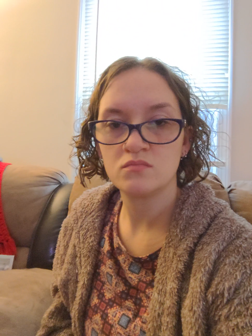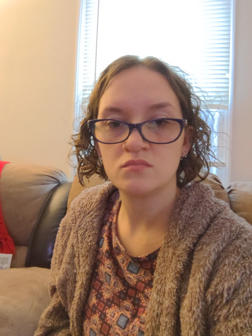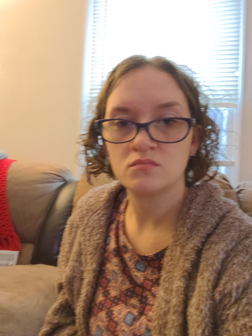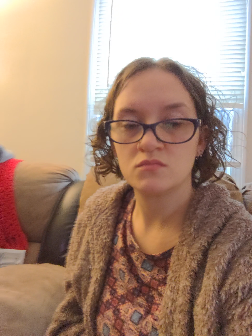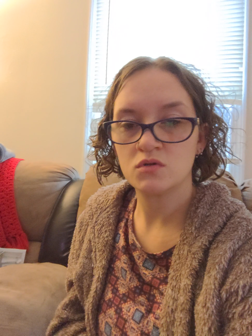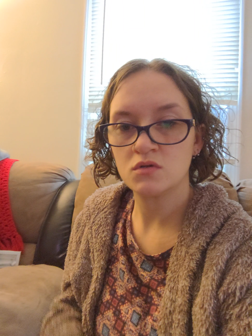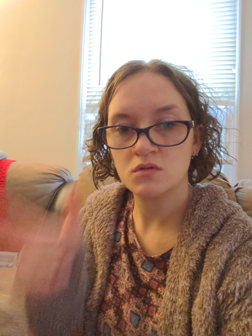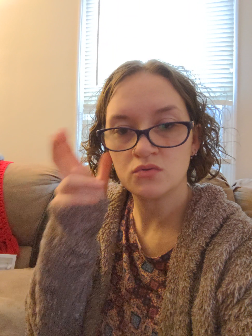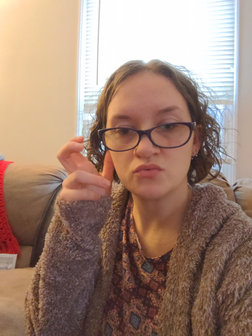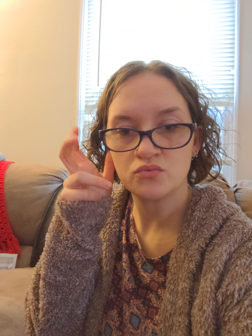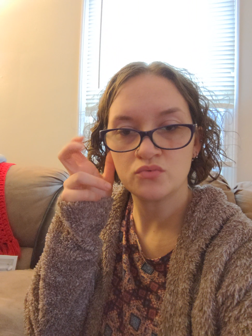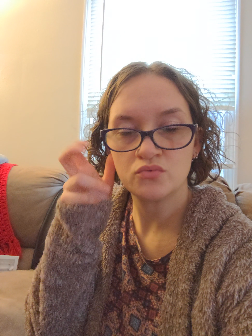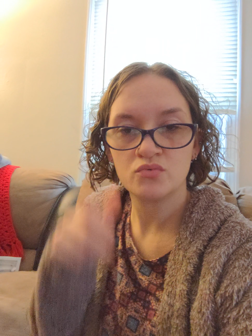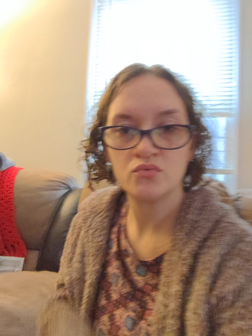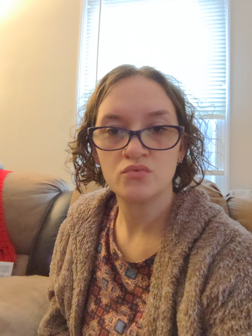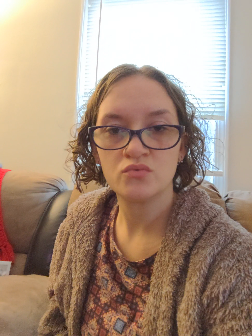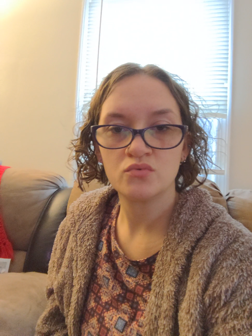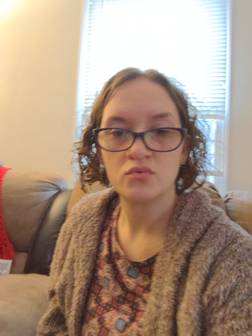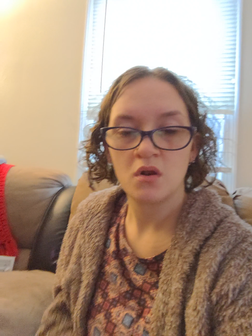hear